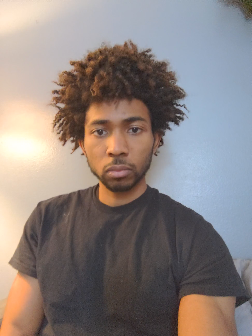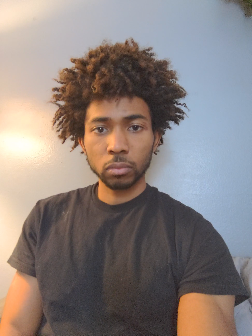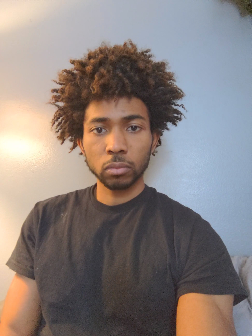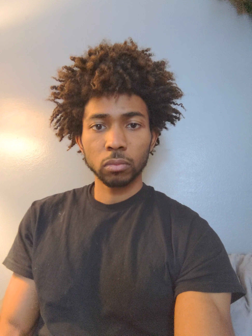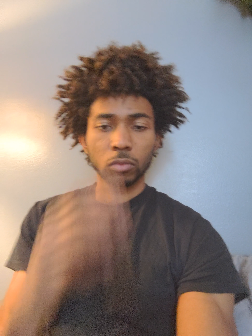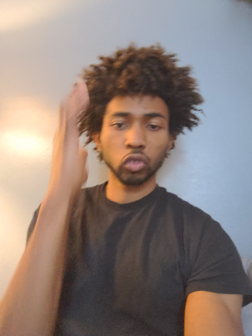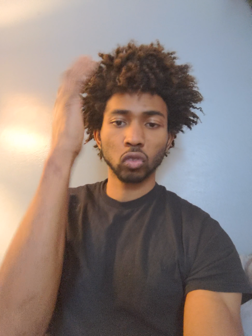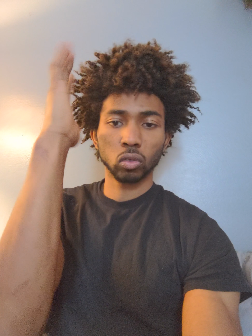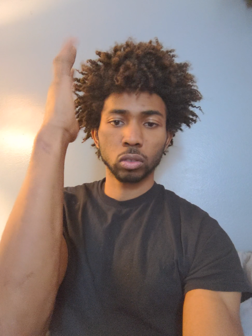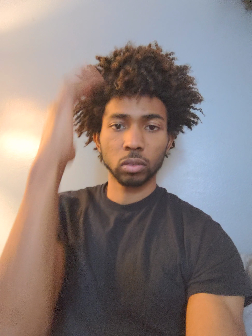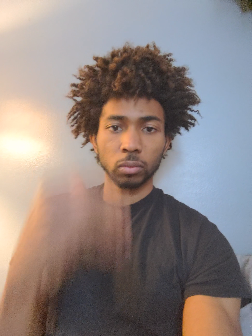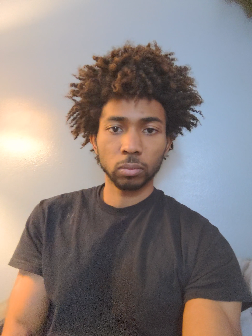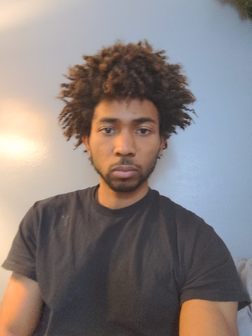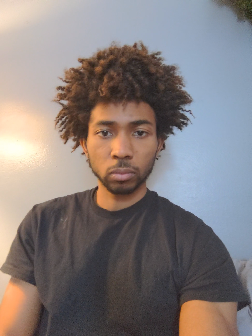tree